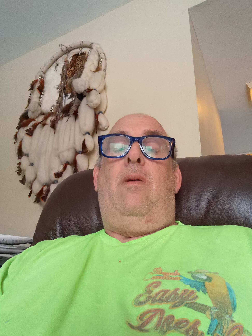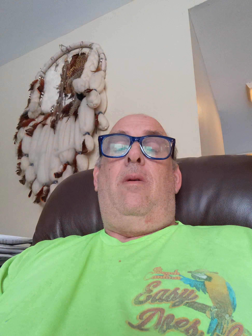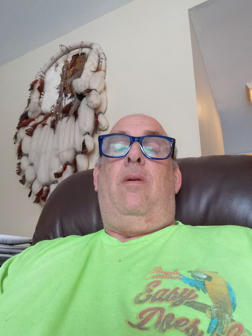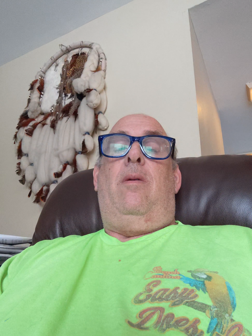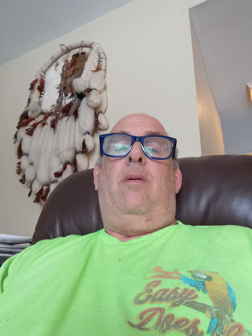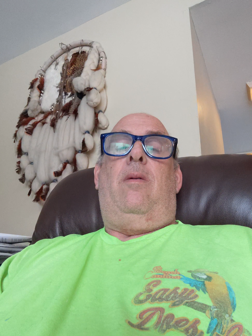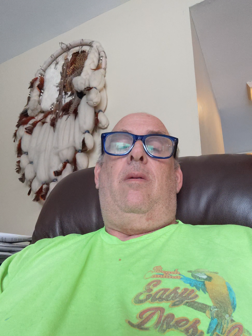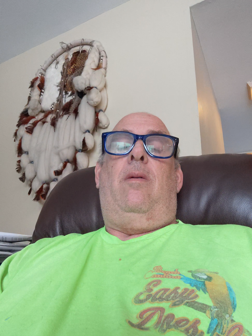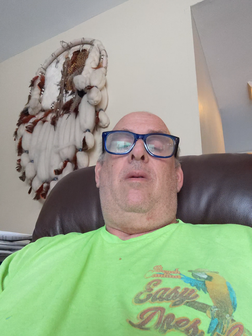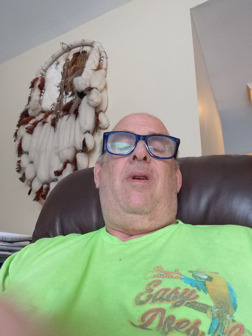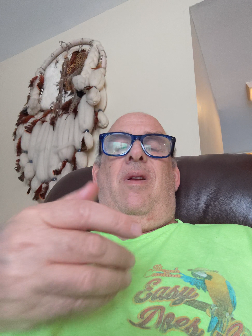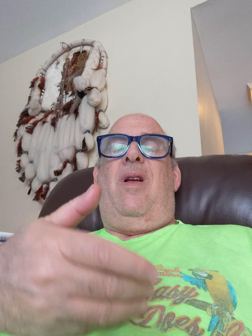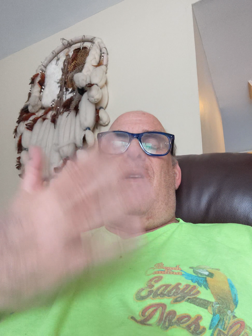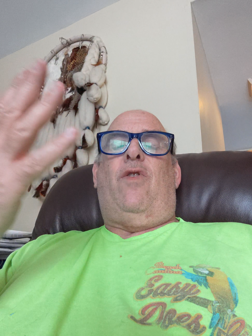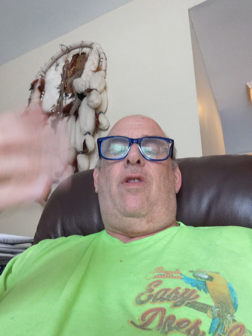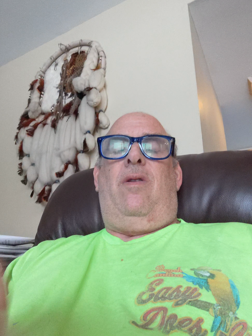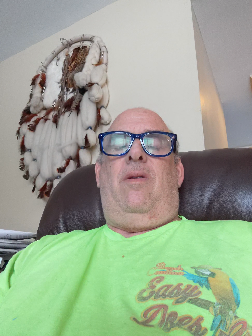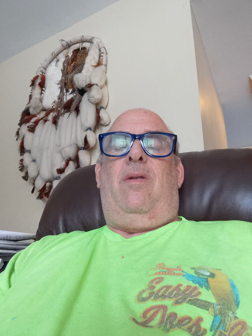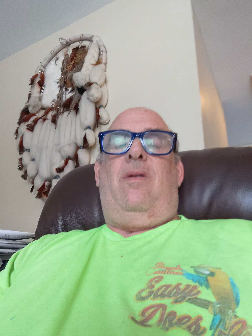every